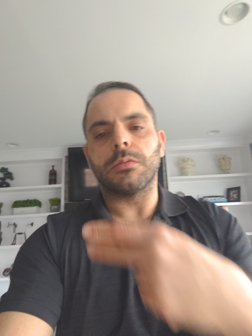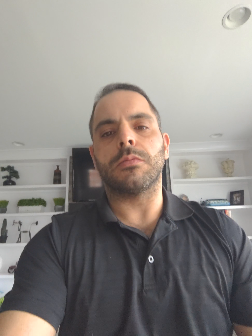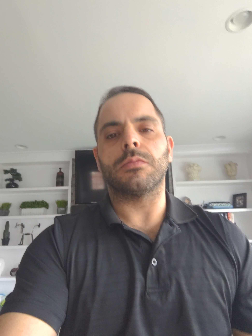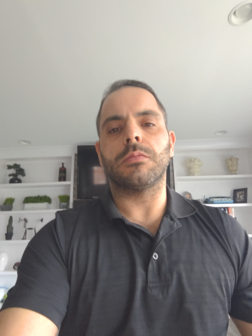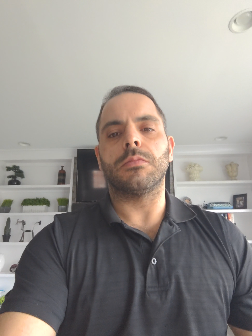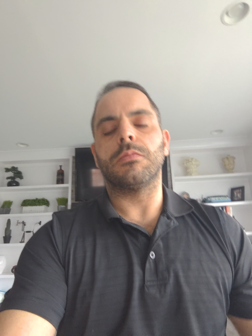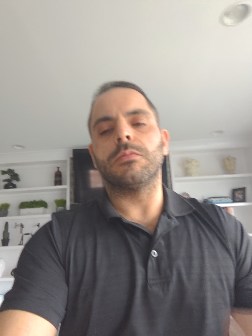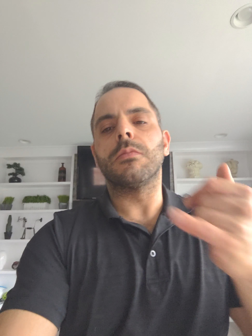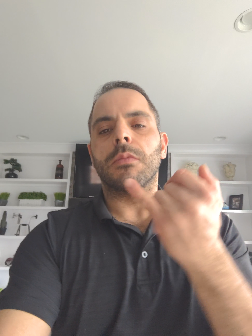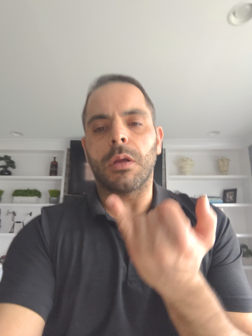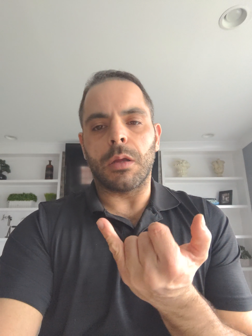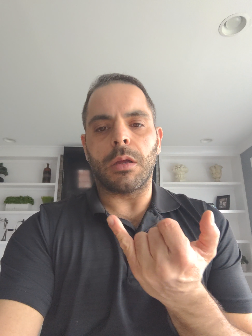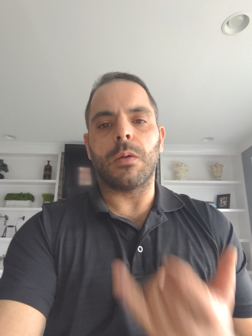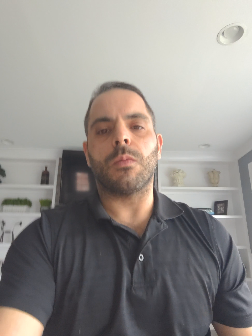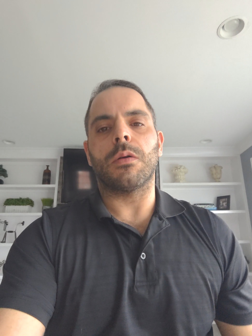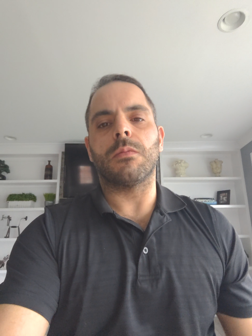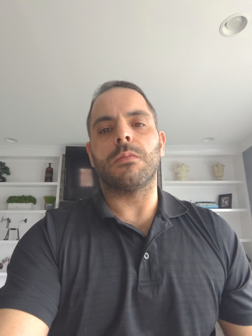now